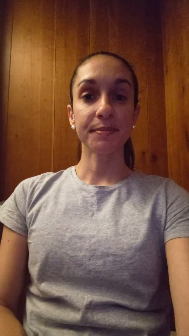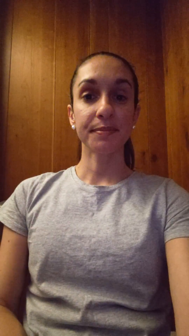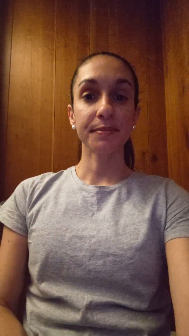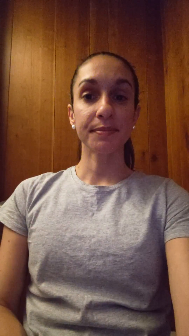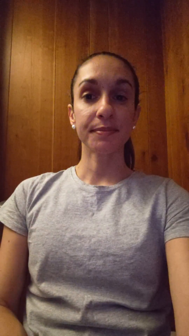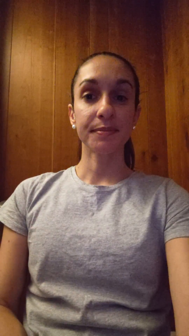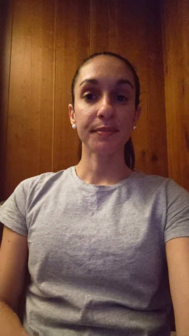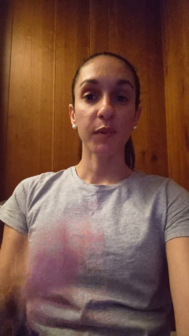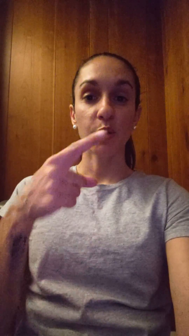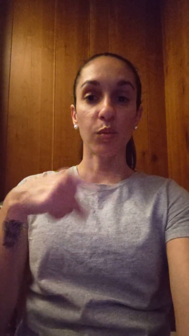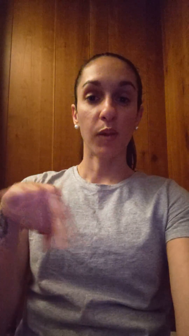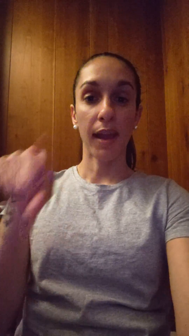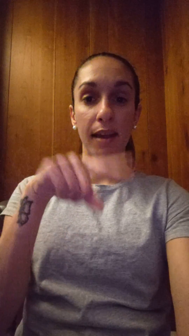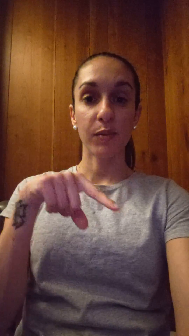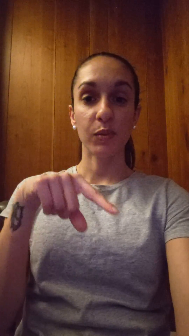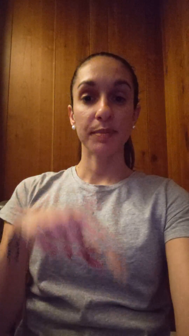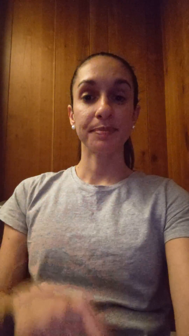around